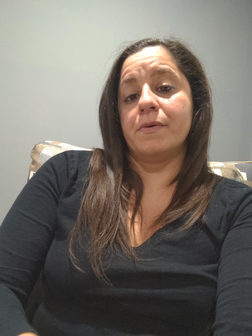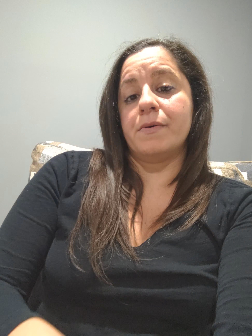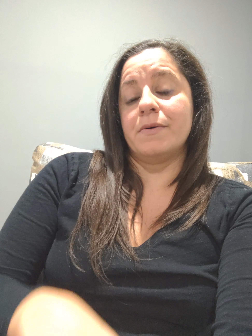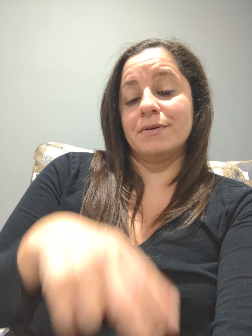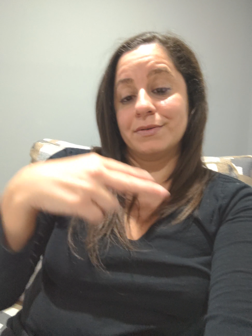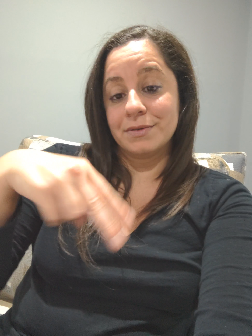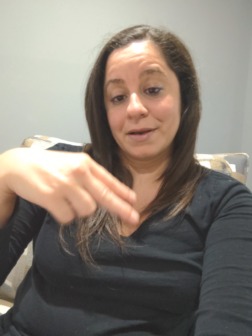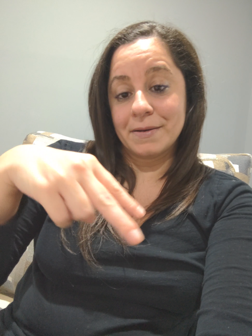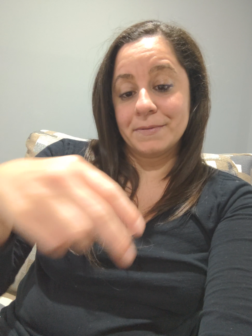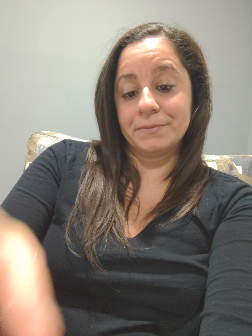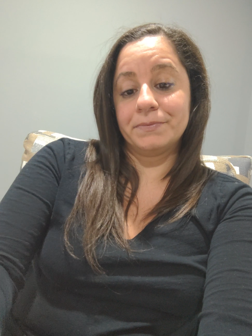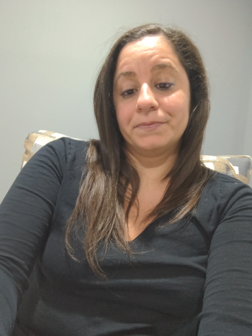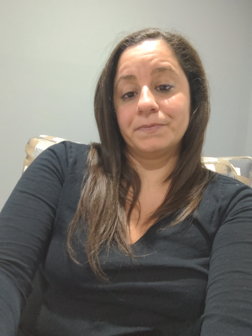dance